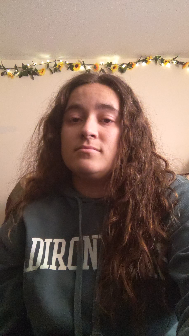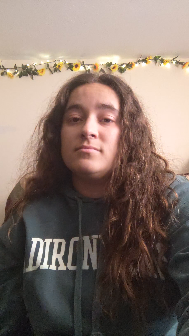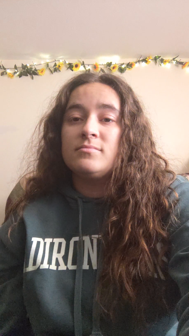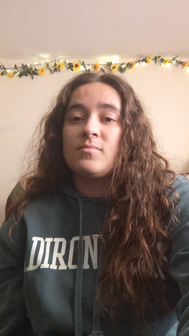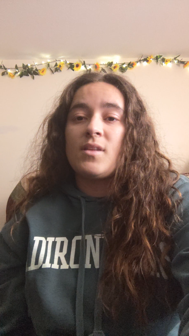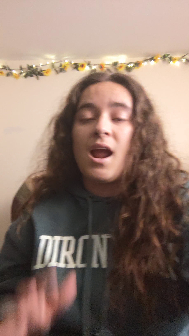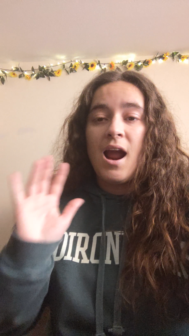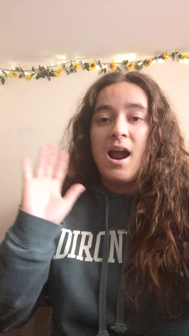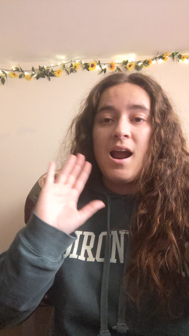hi